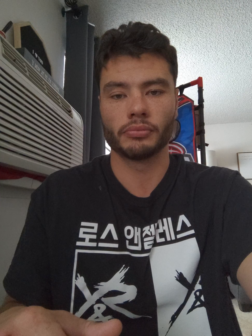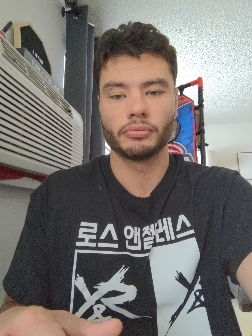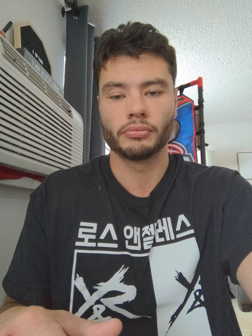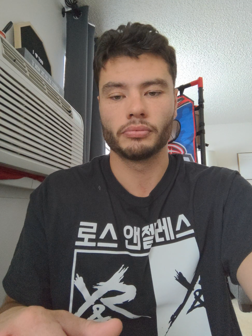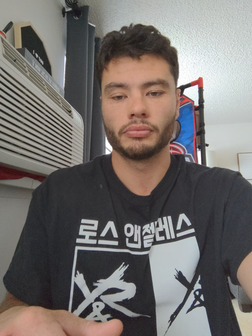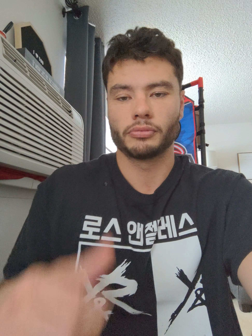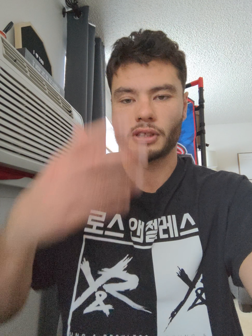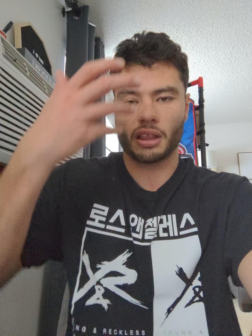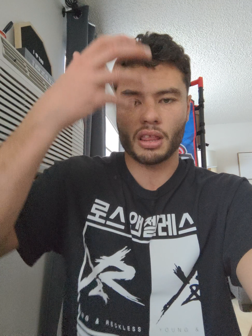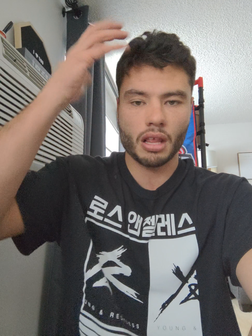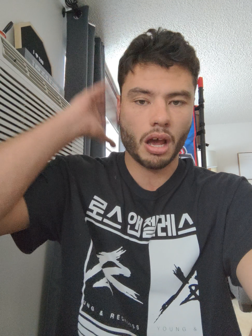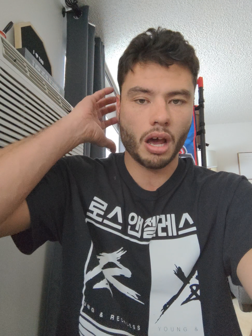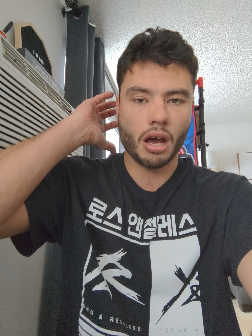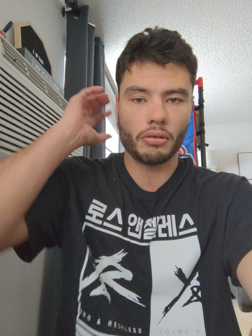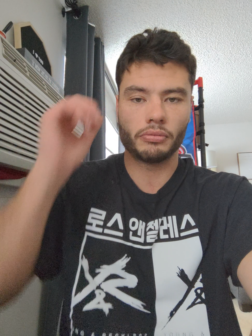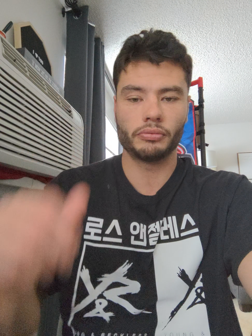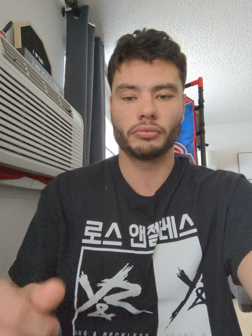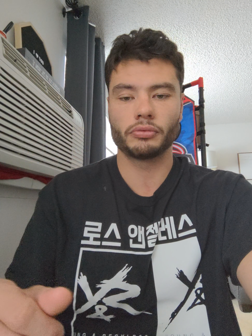lion